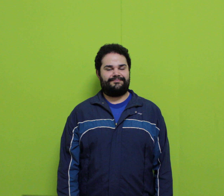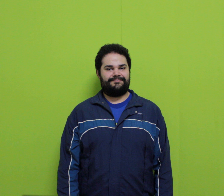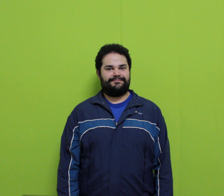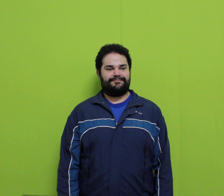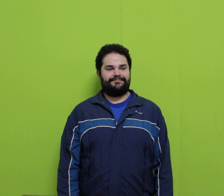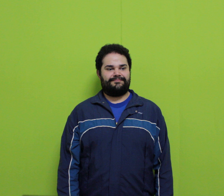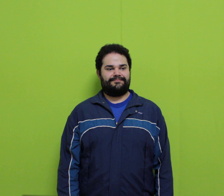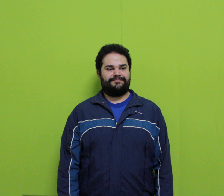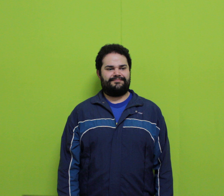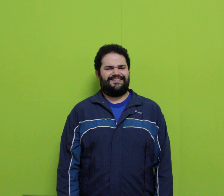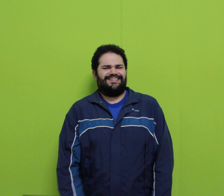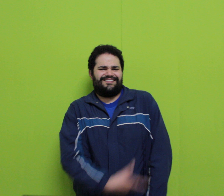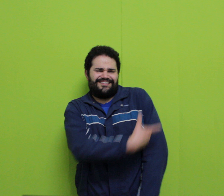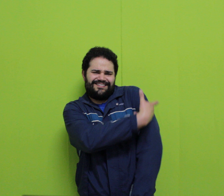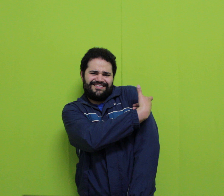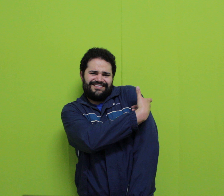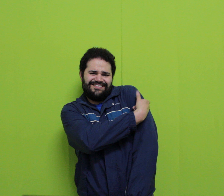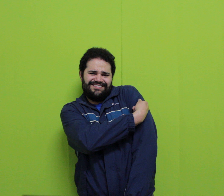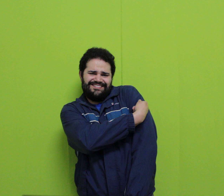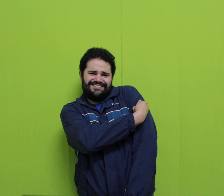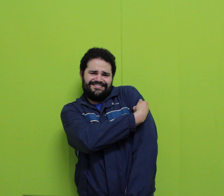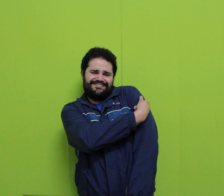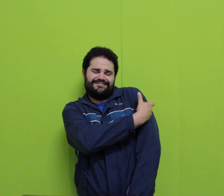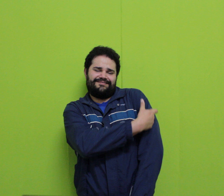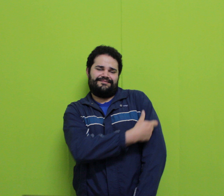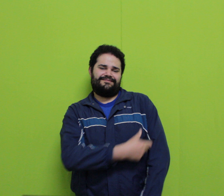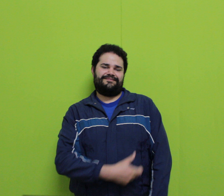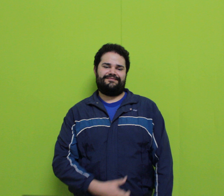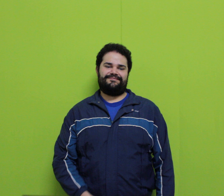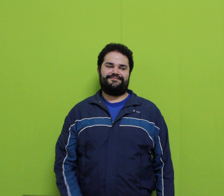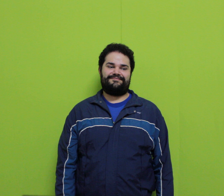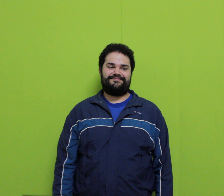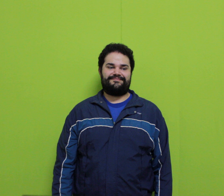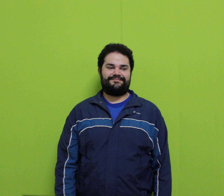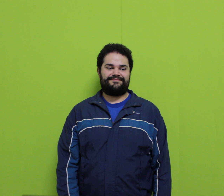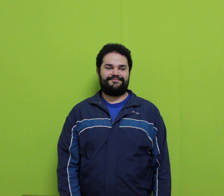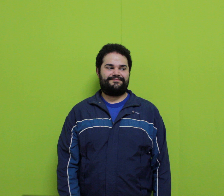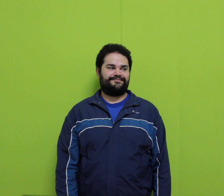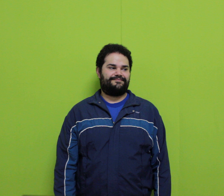vacina